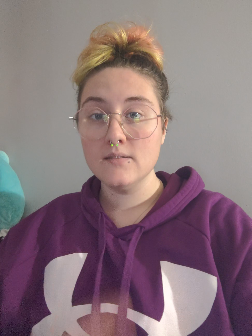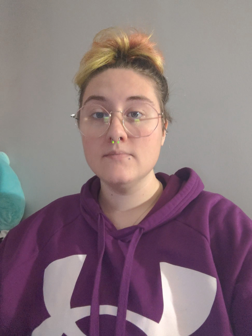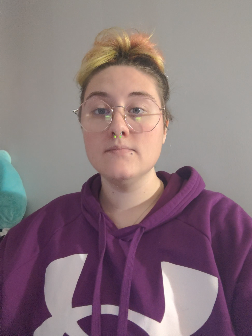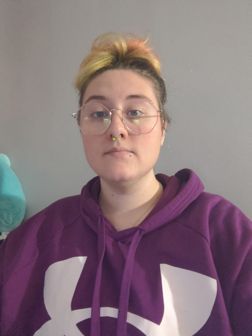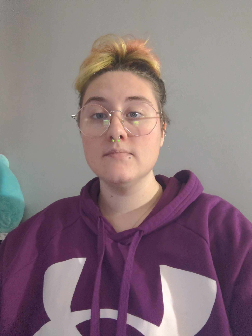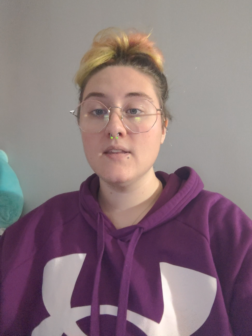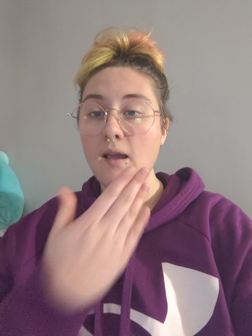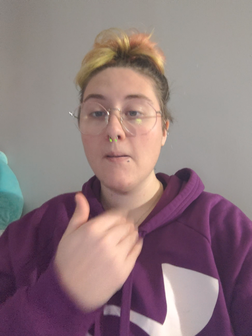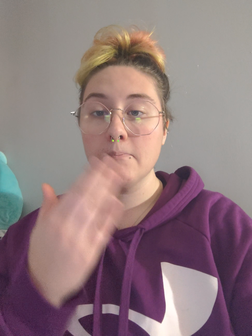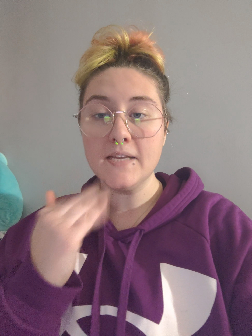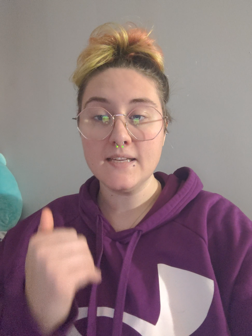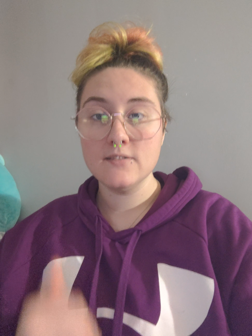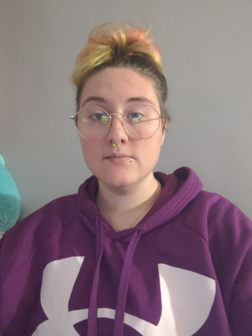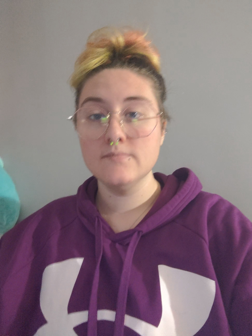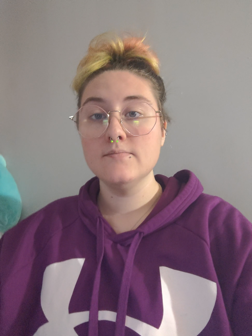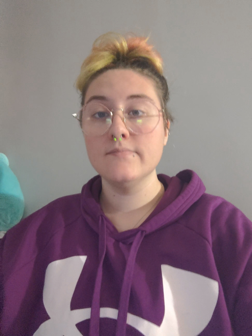napkin